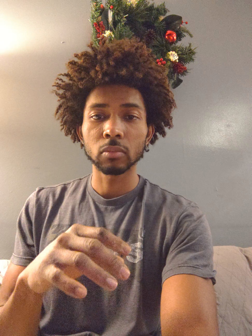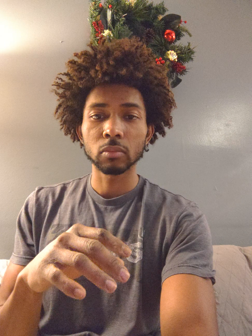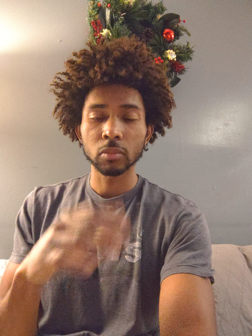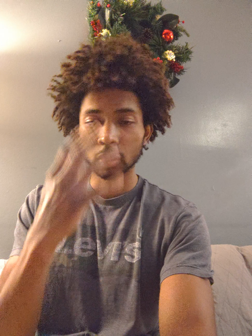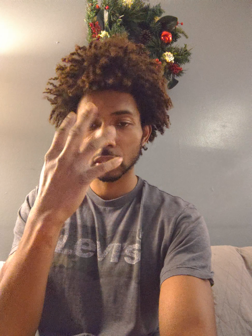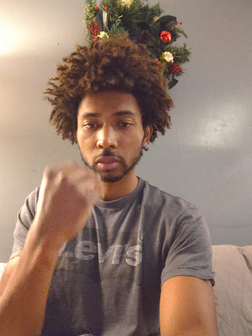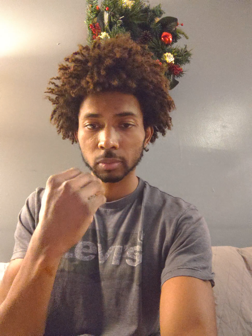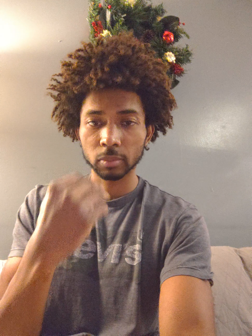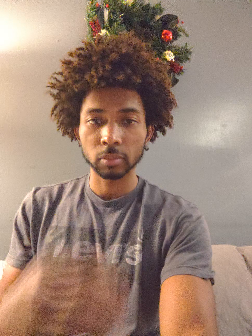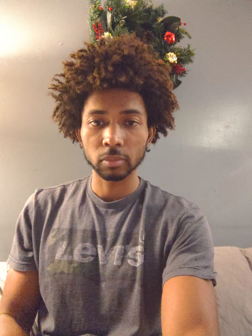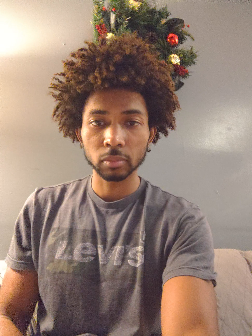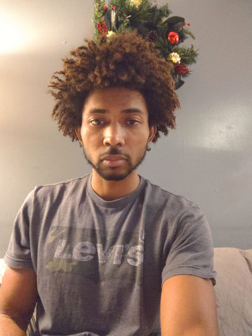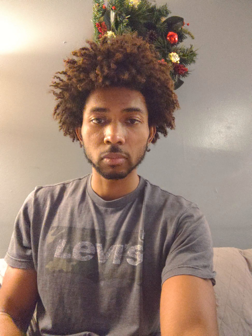sleep